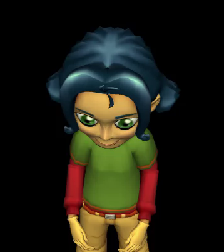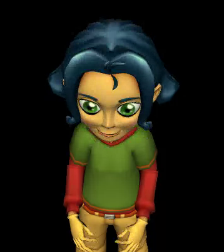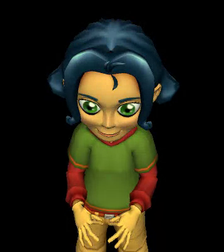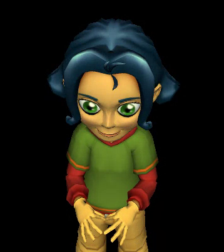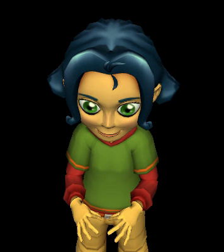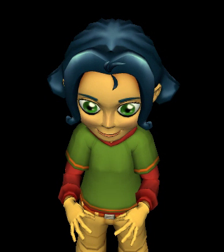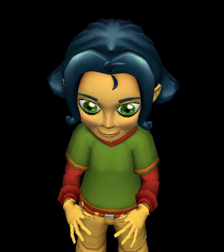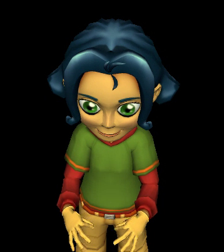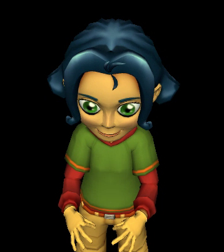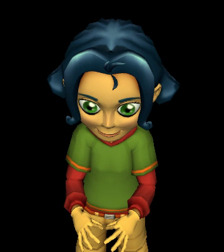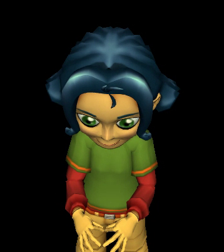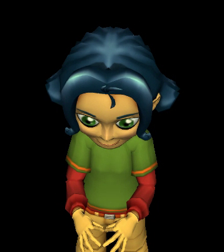غرفة